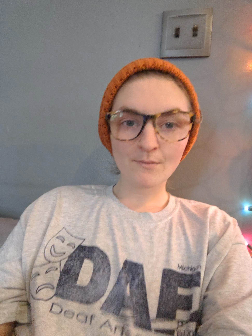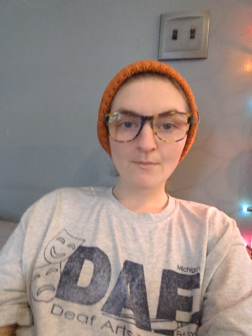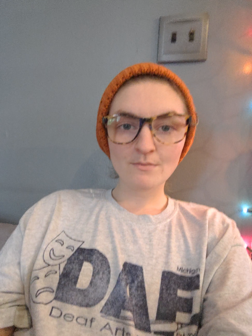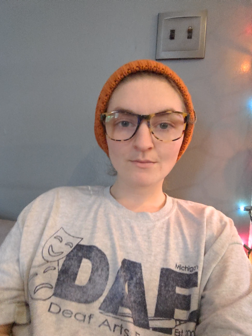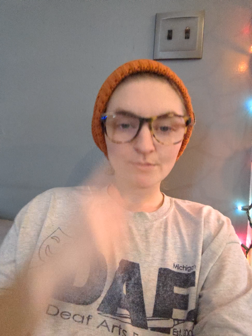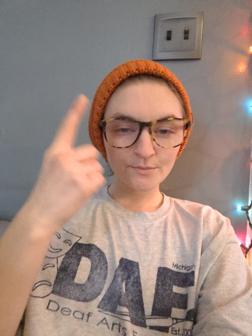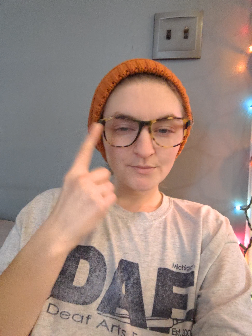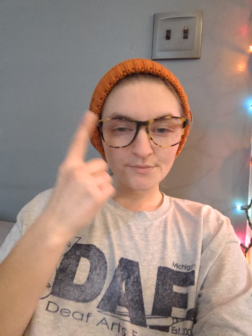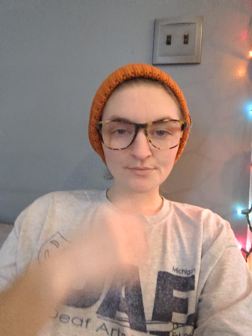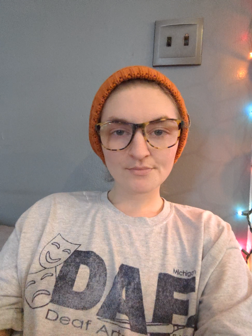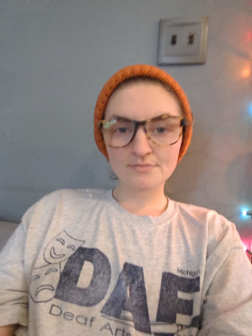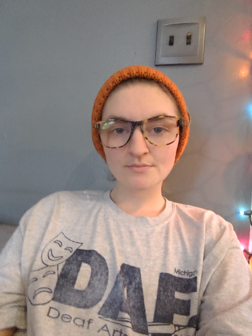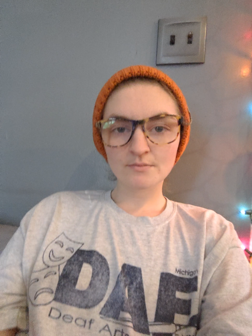think